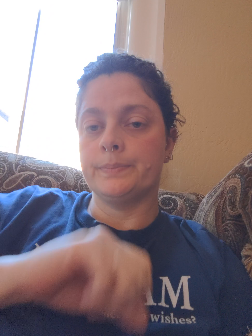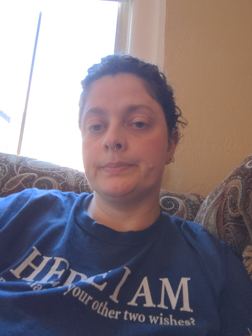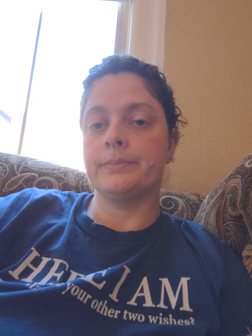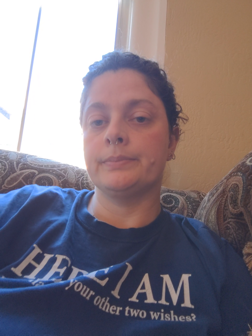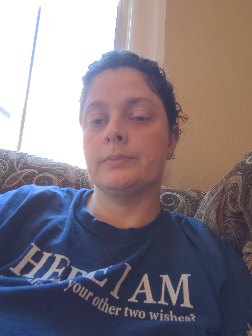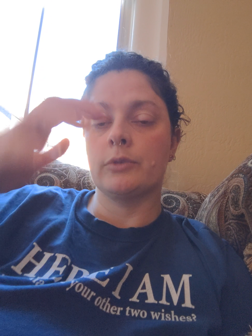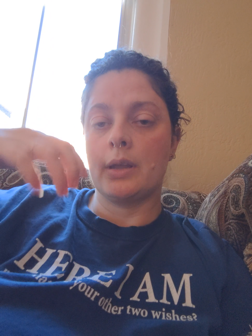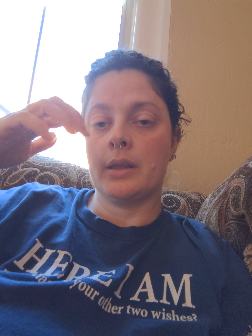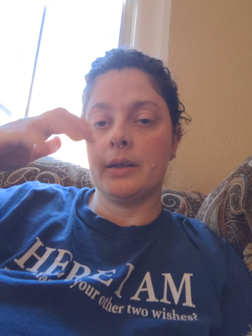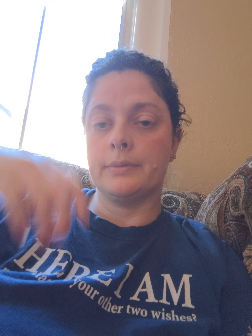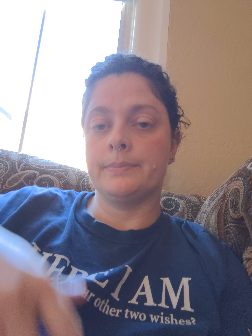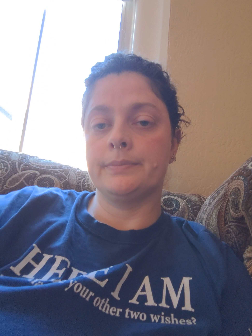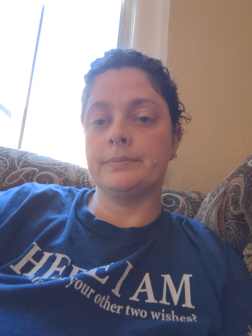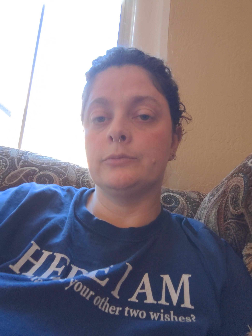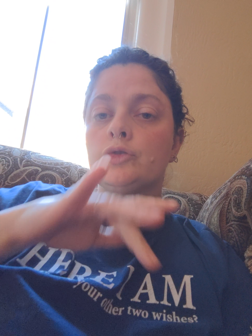rain